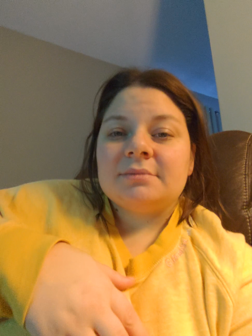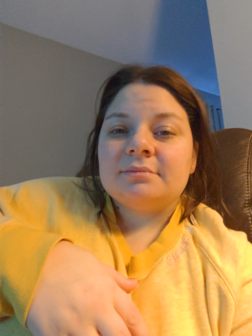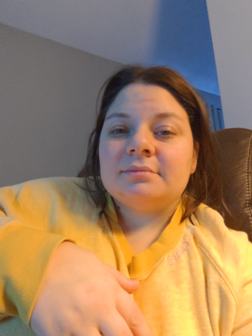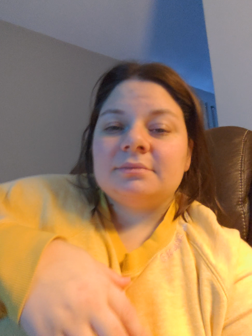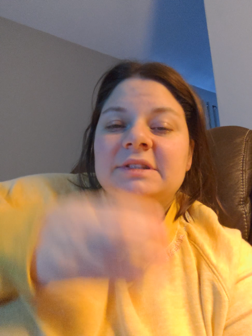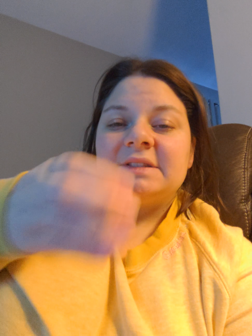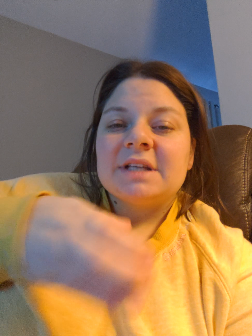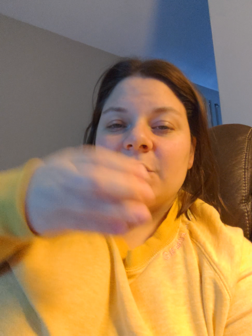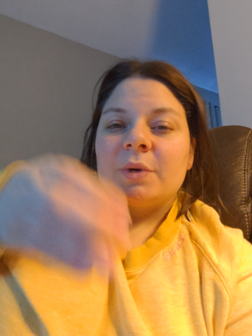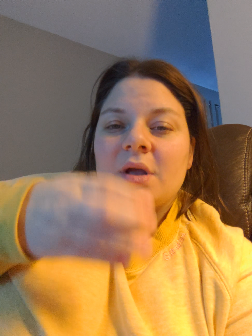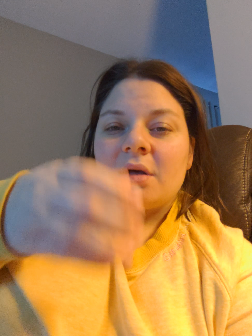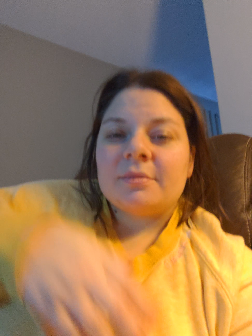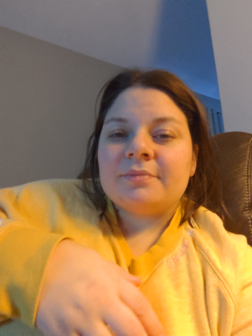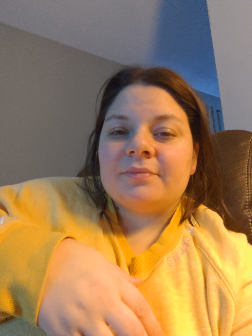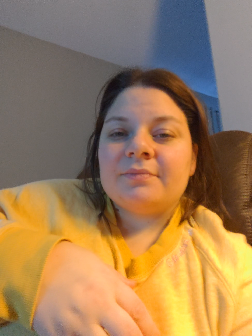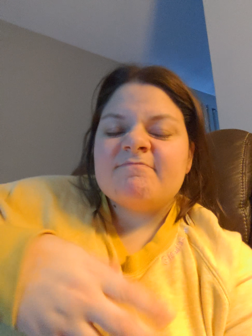cereal